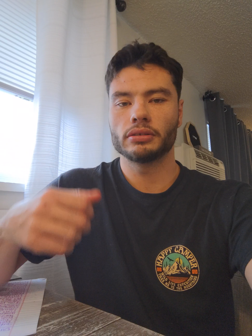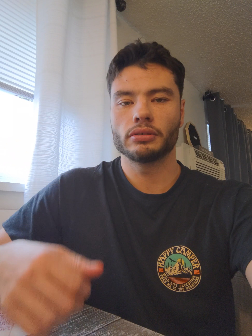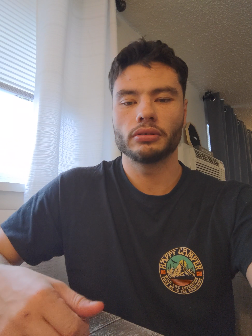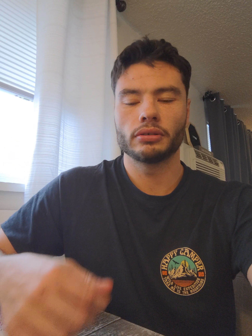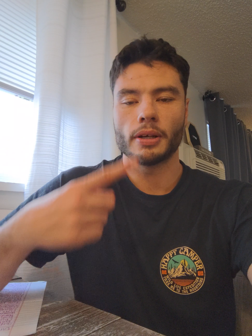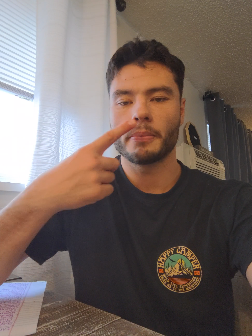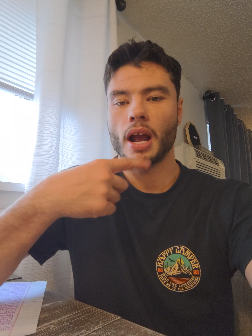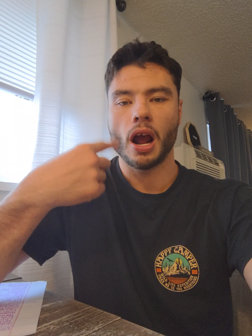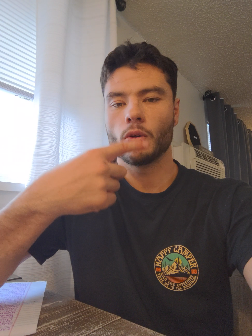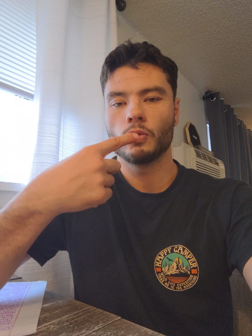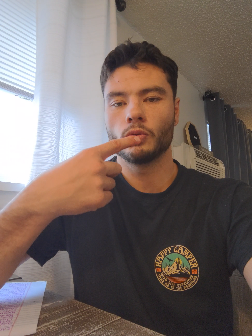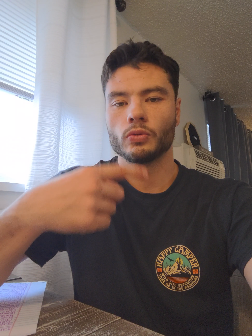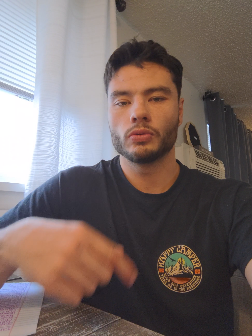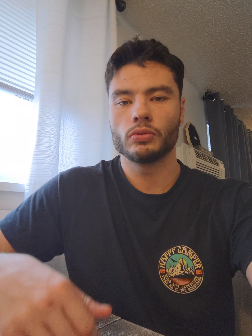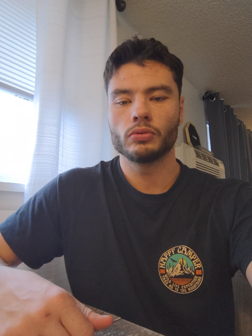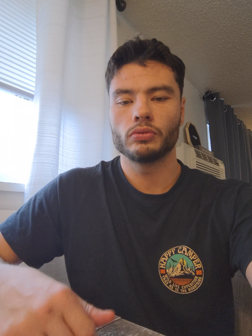mouth